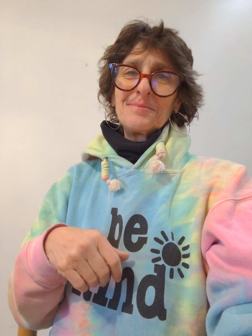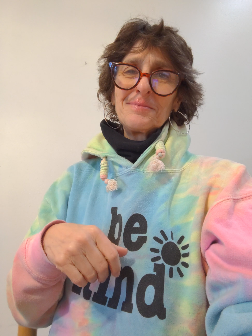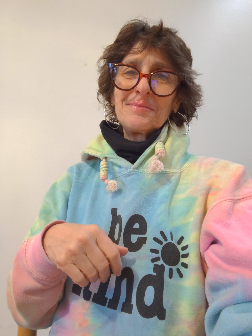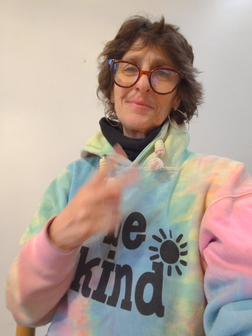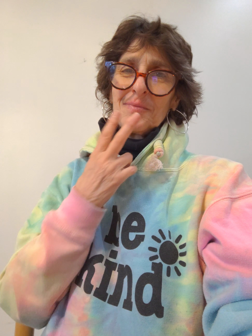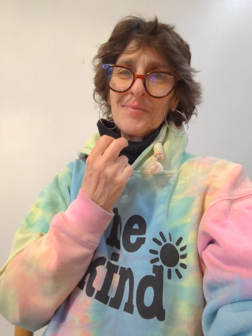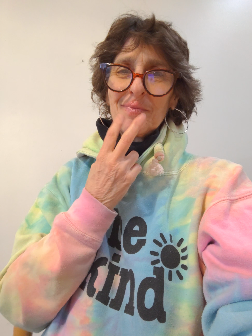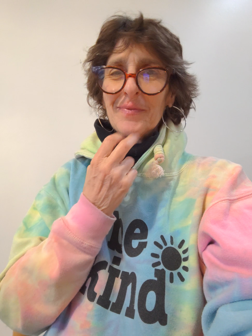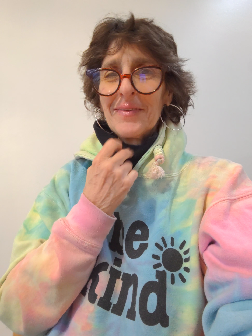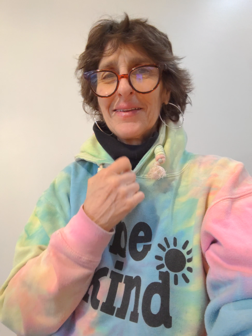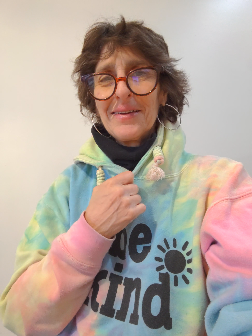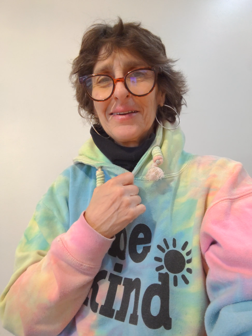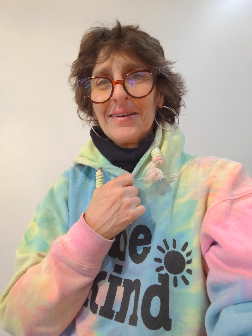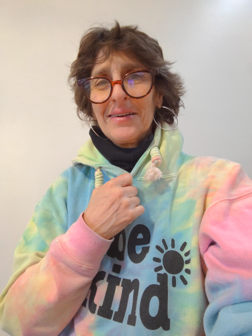underwear